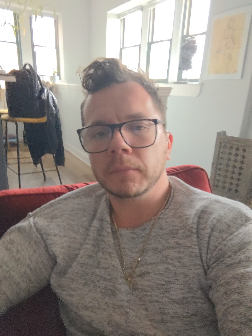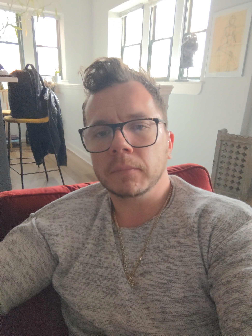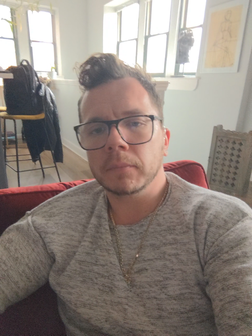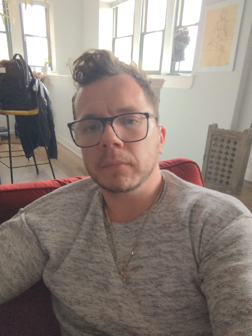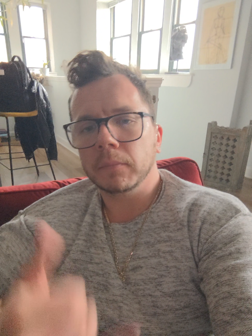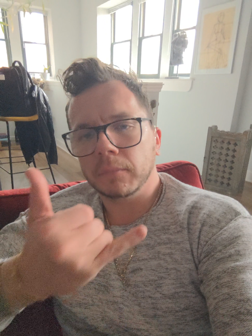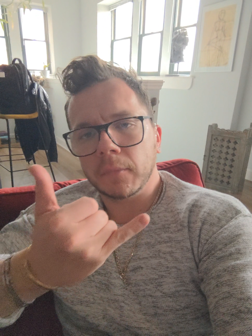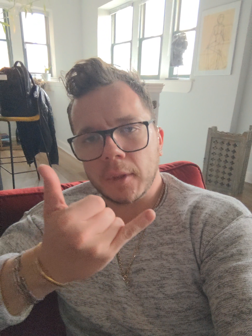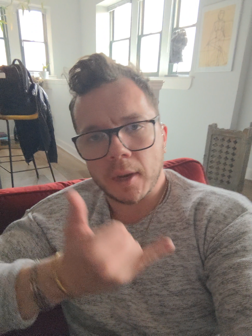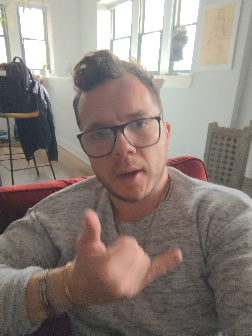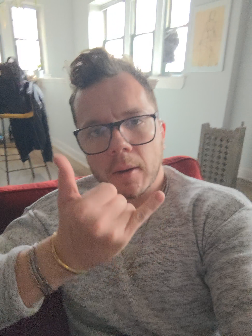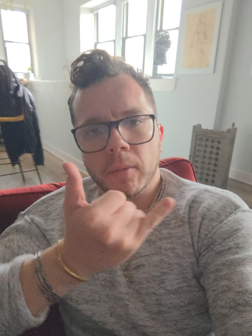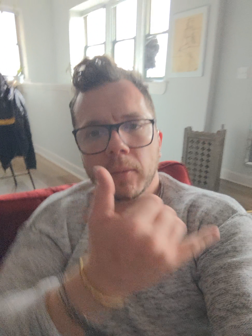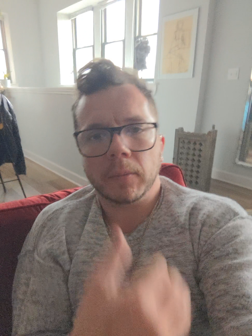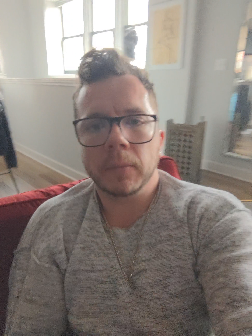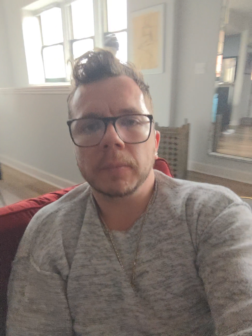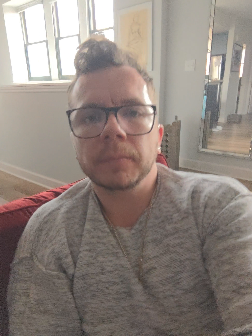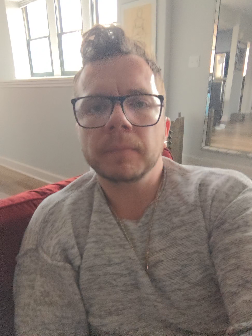now